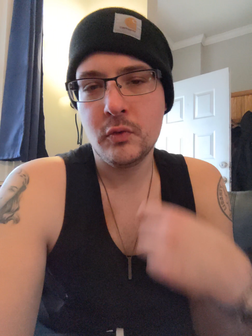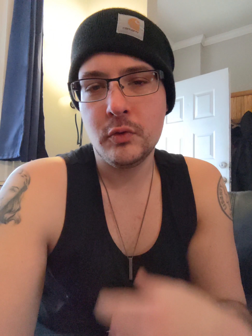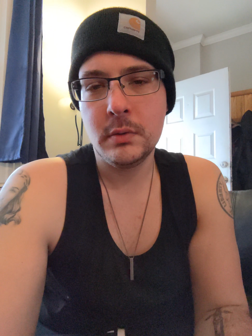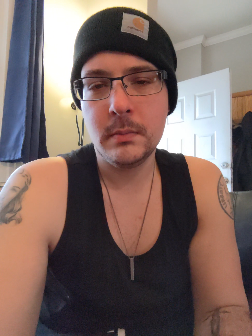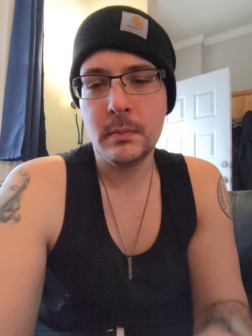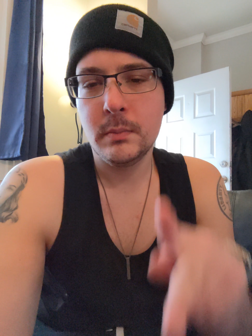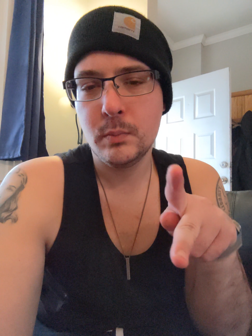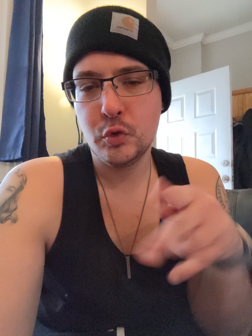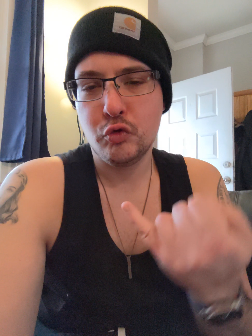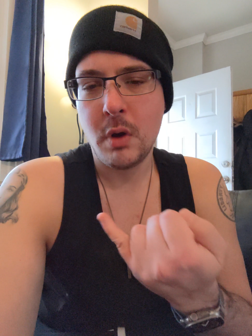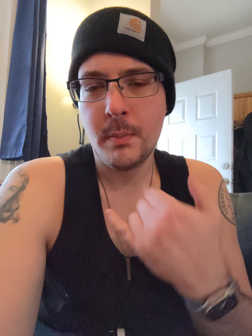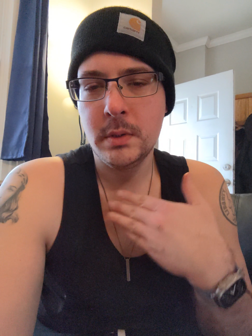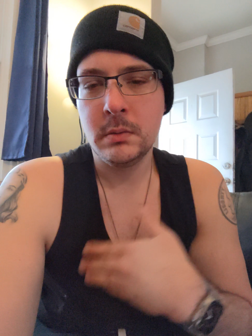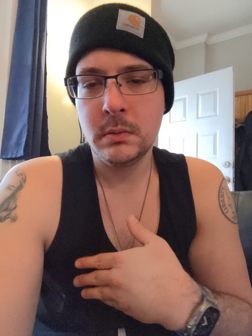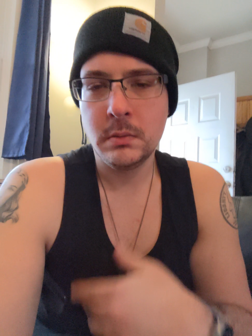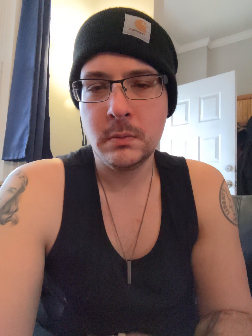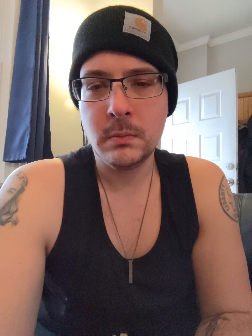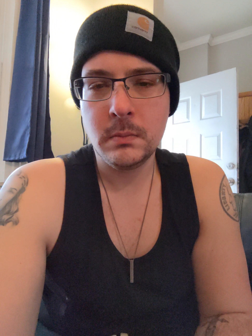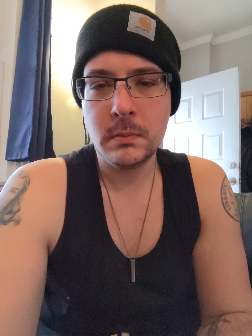pajamas